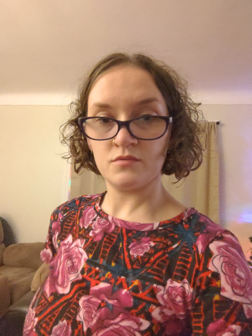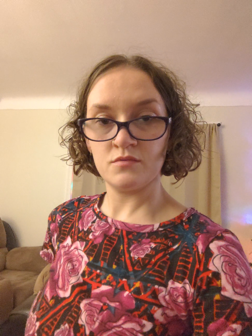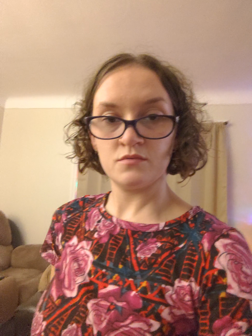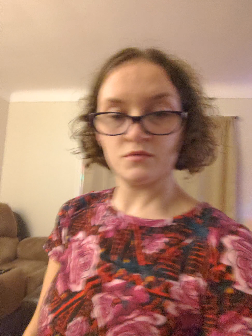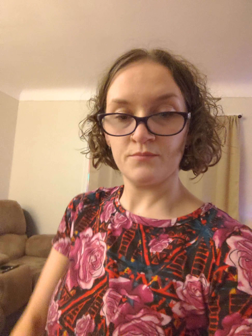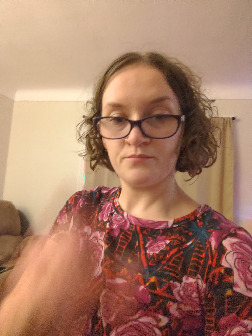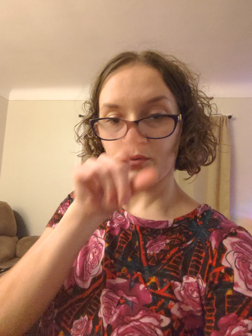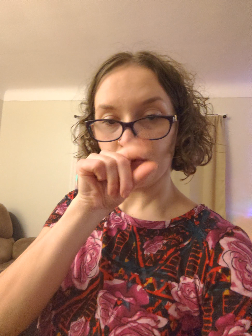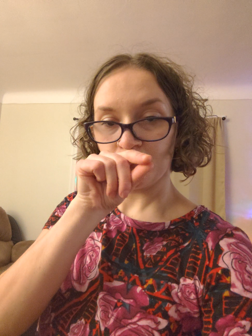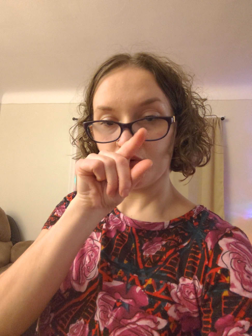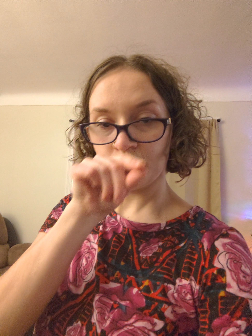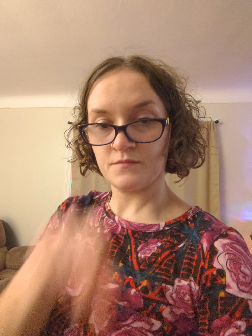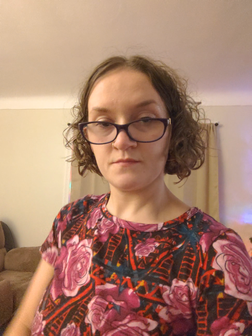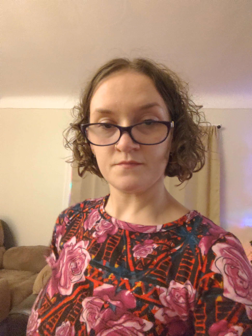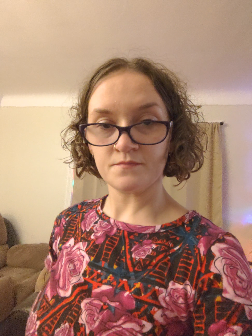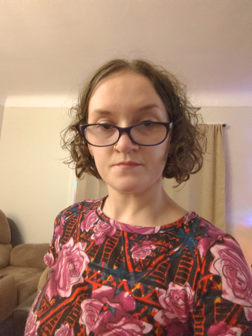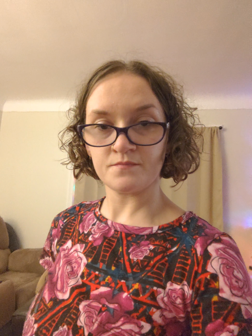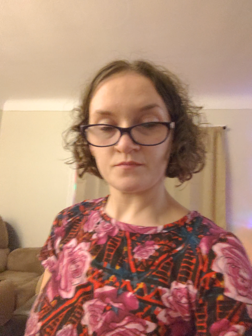bird